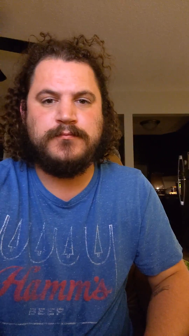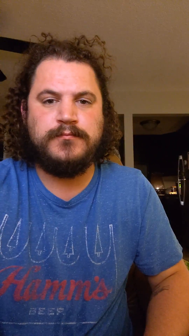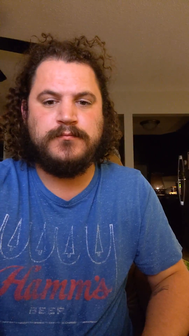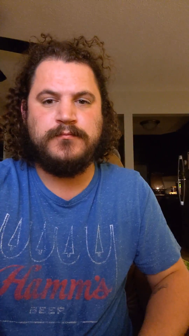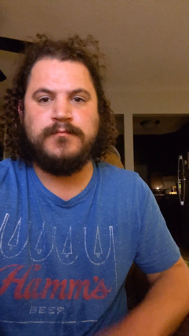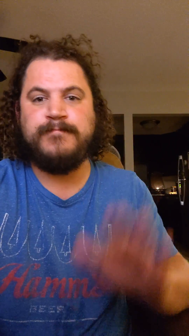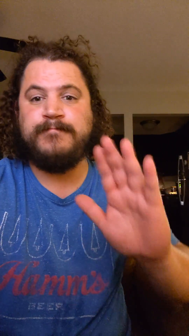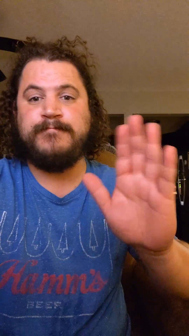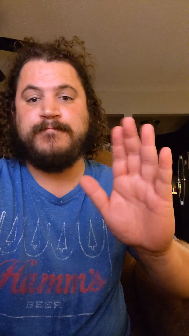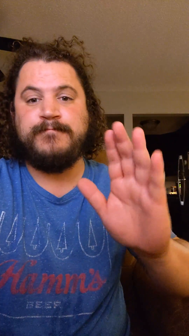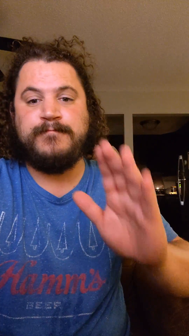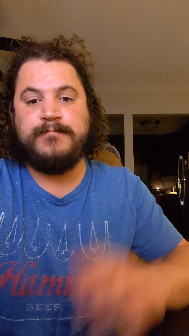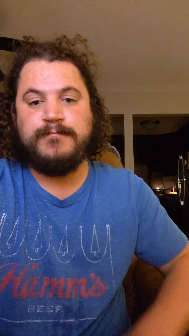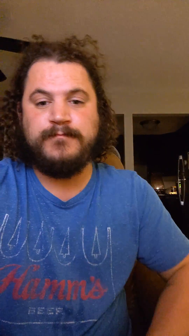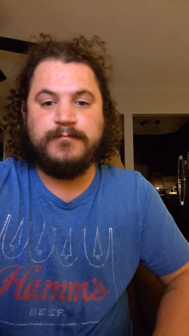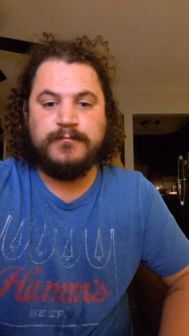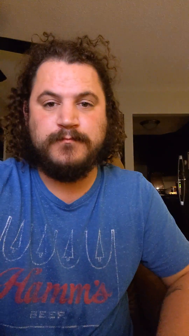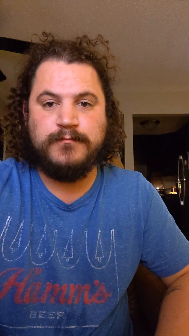hi